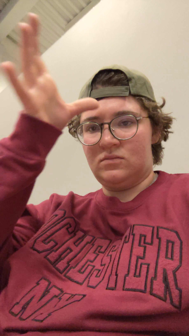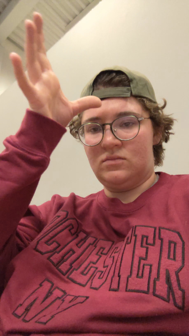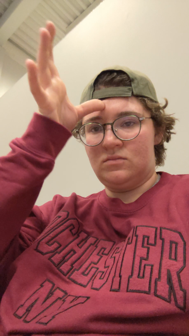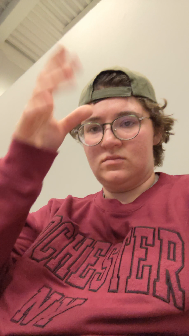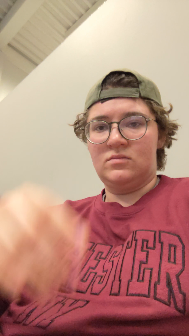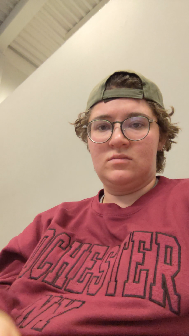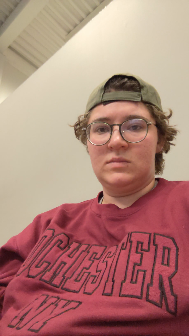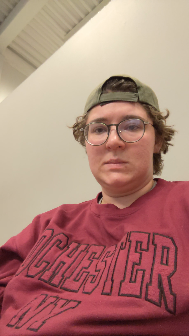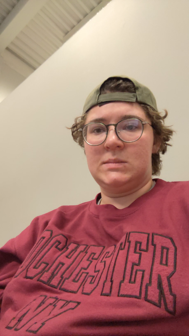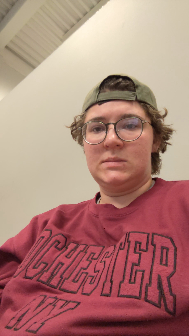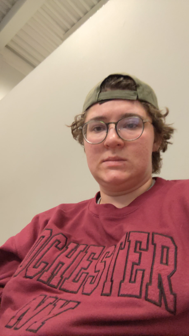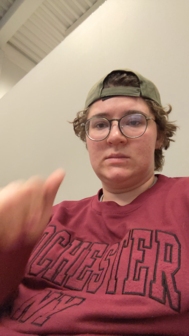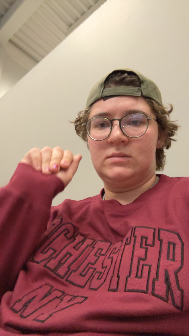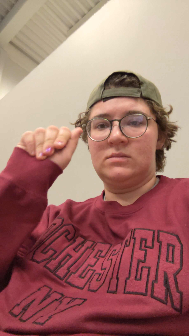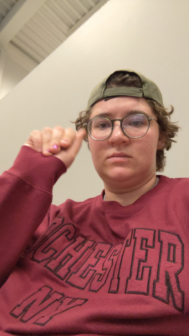knock